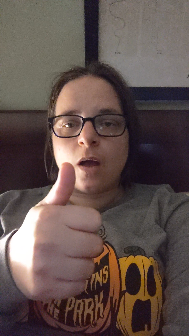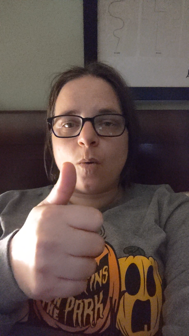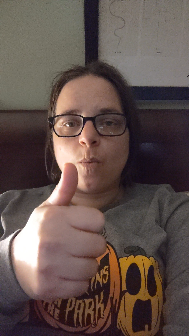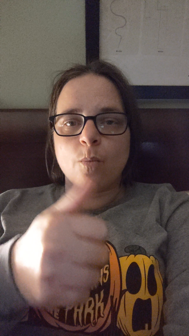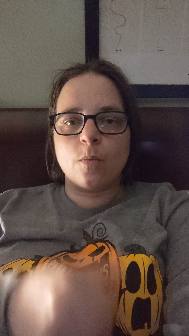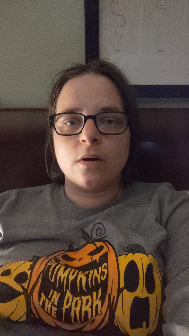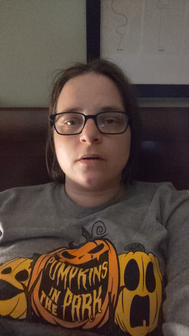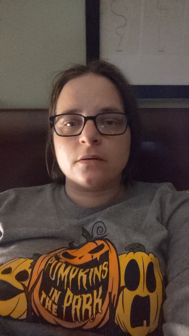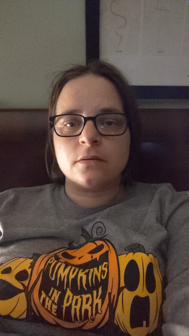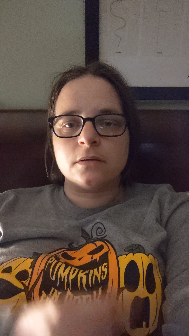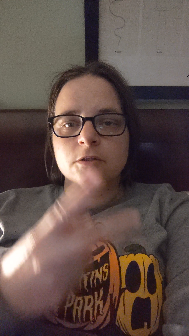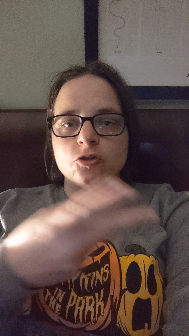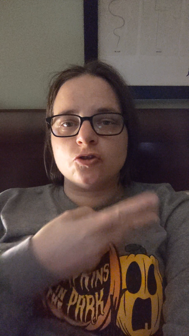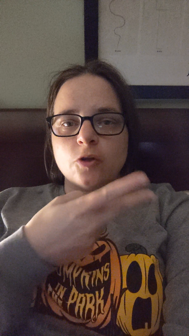sheep